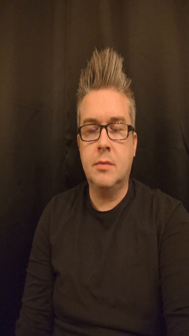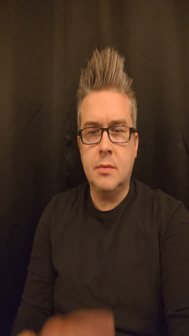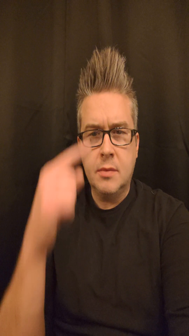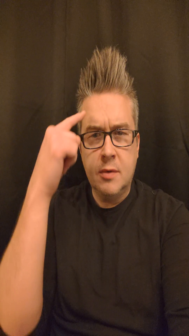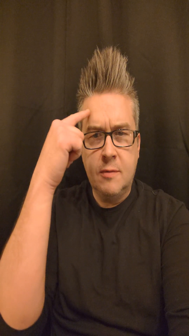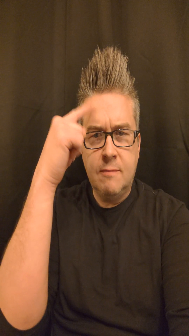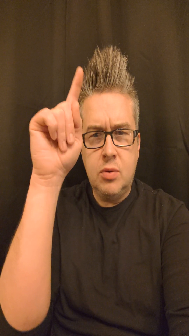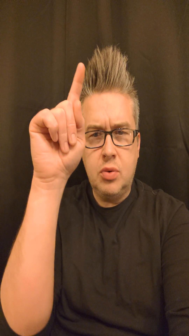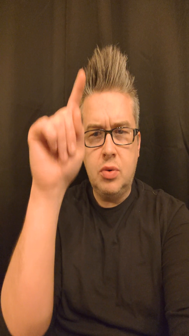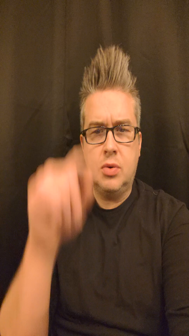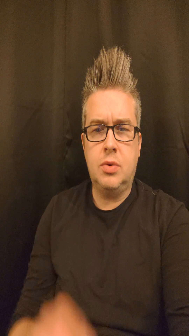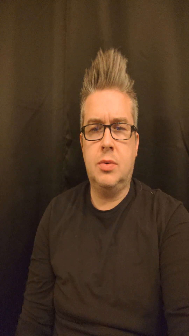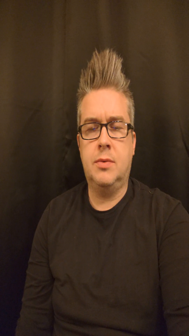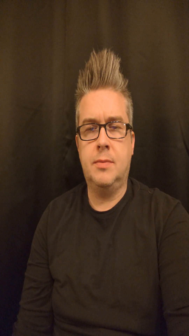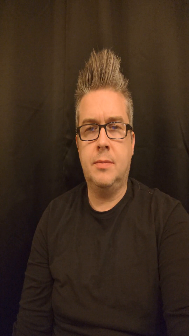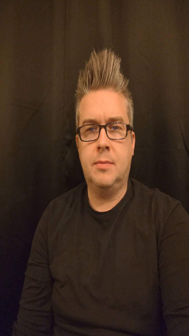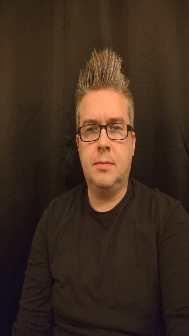for